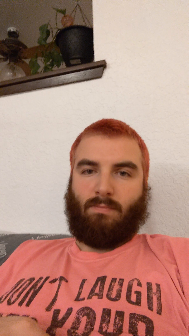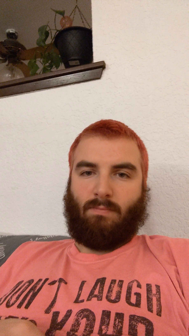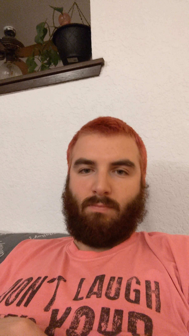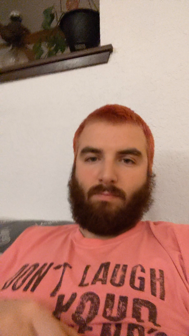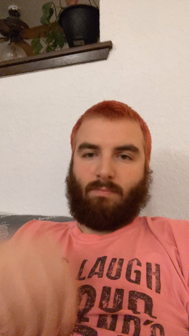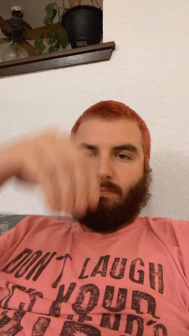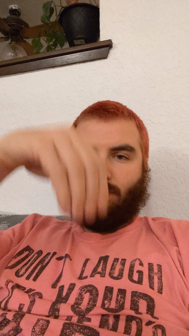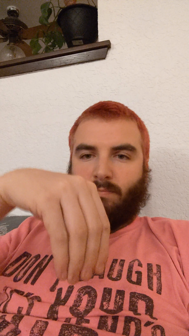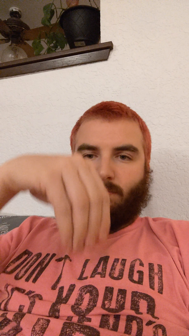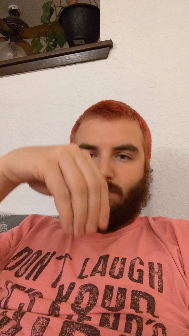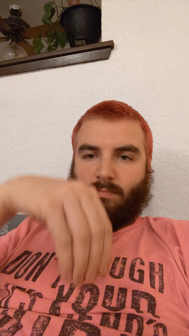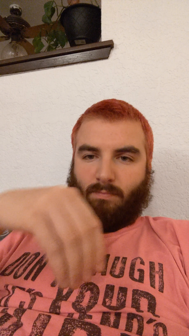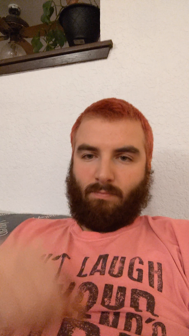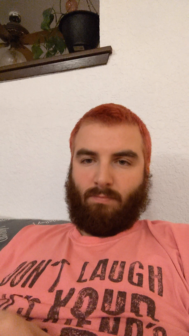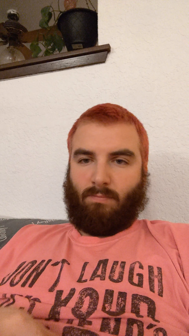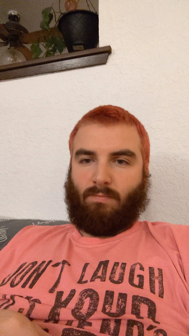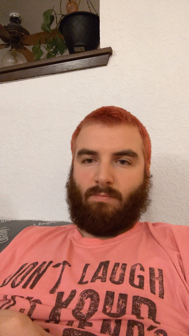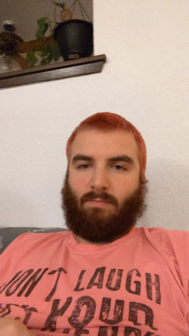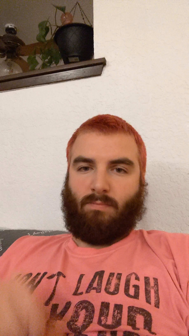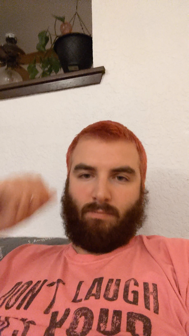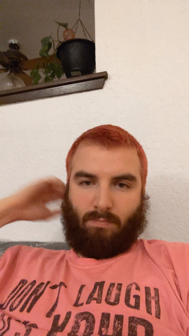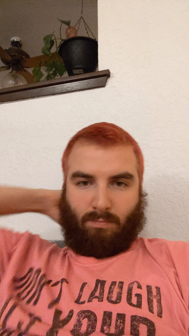inside